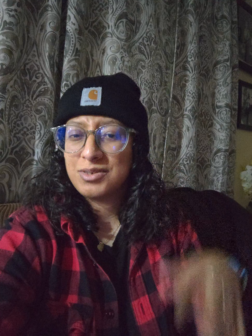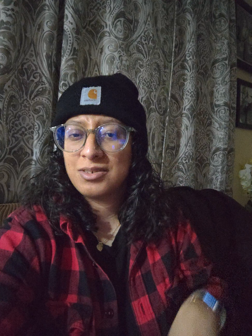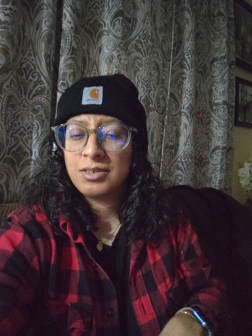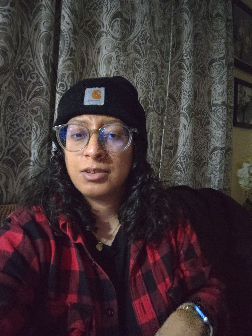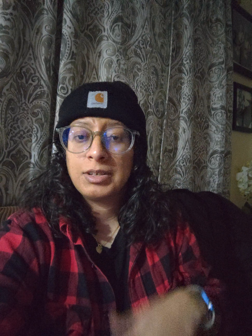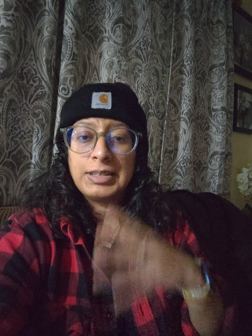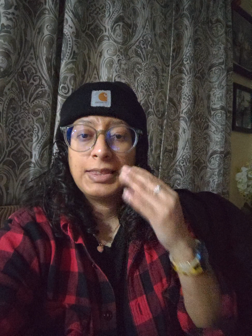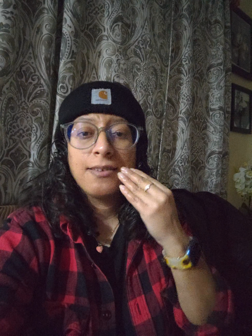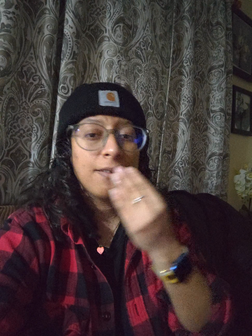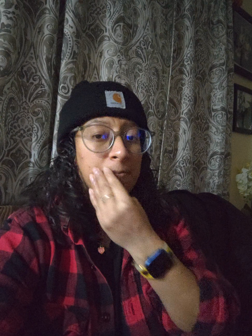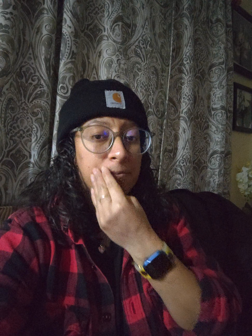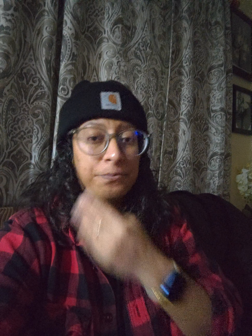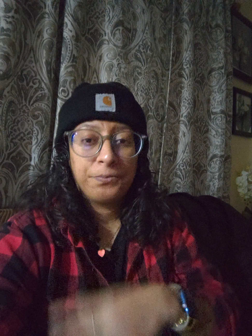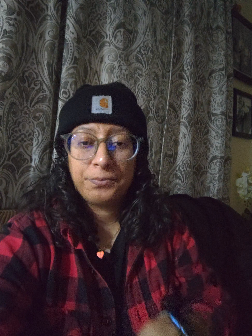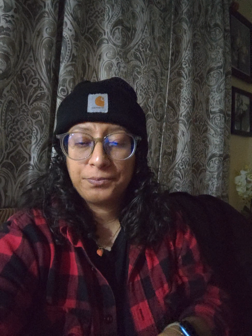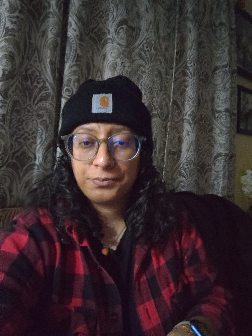napkin